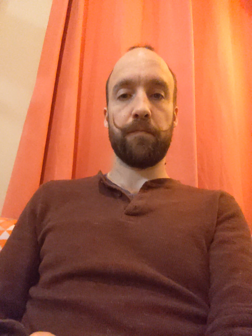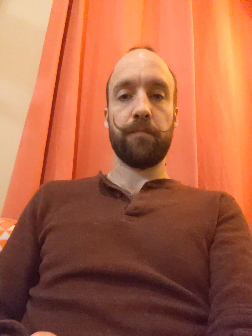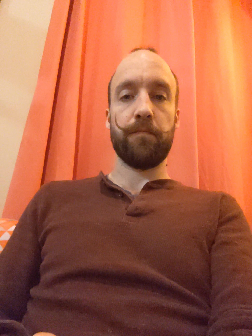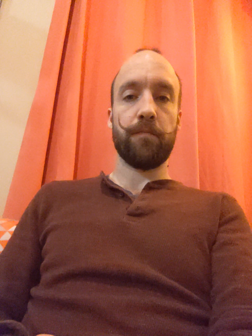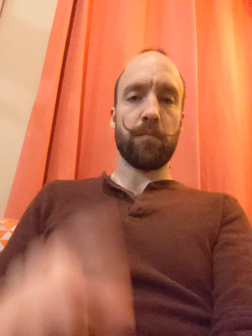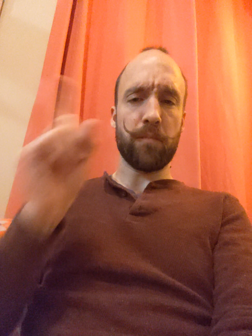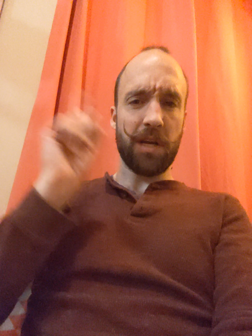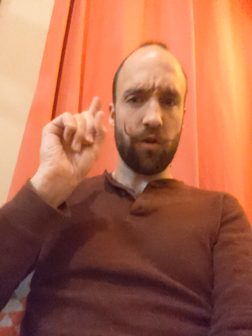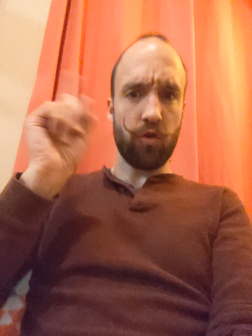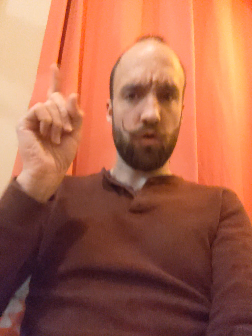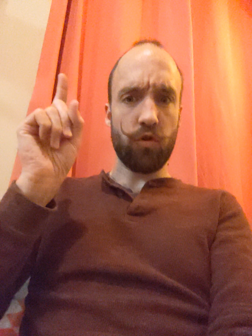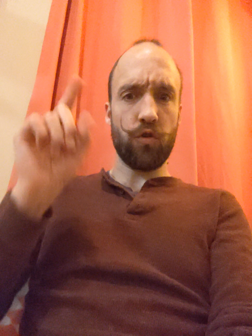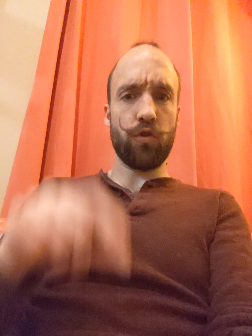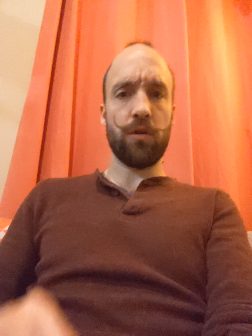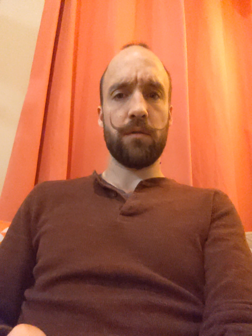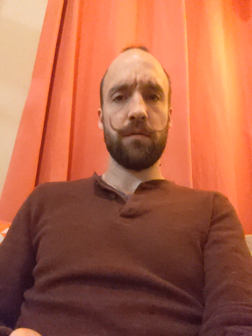where